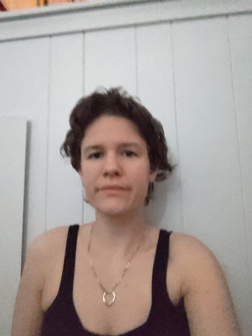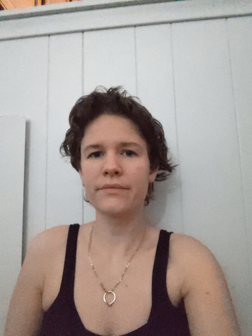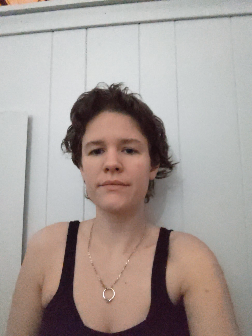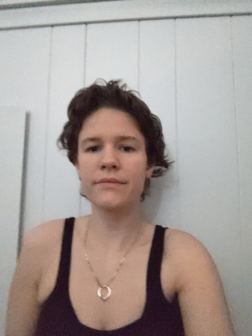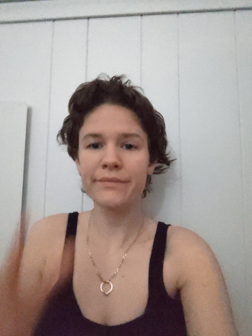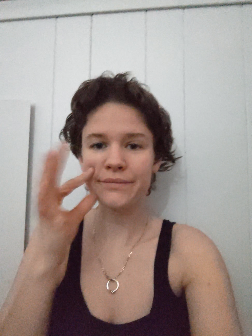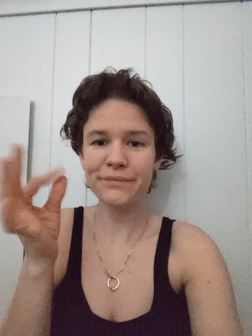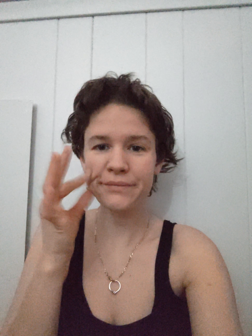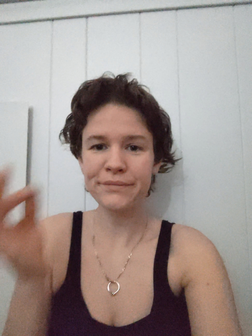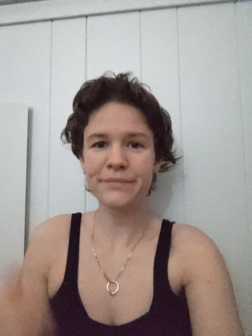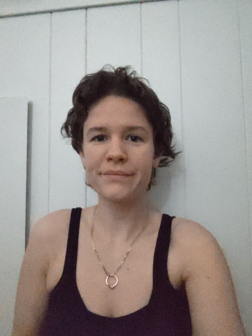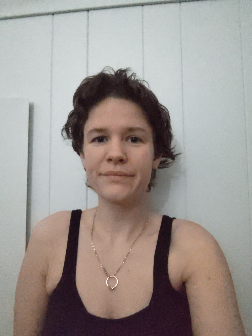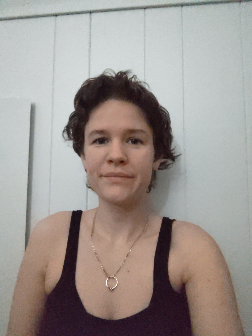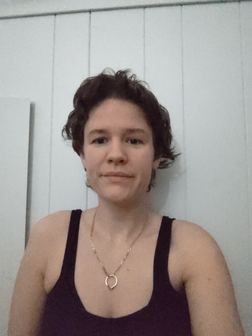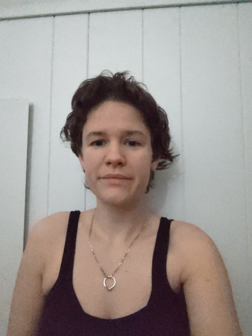cat